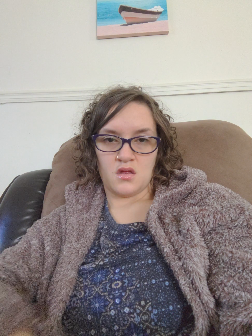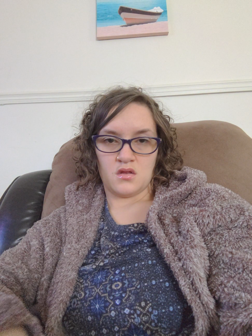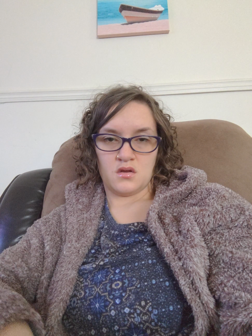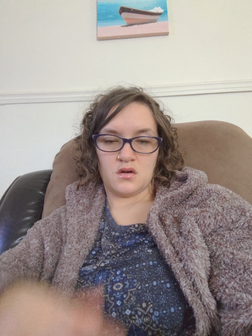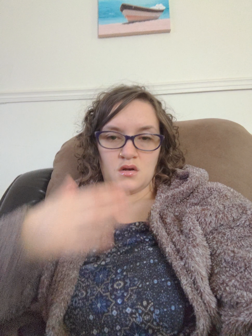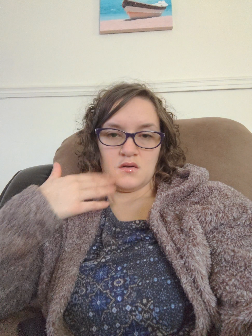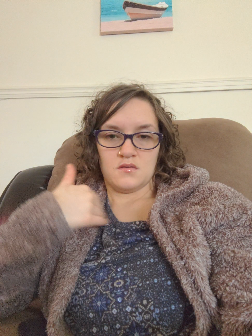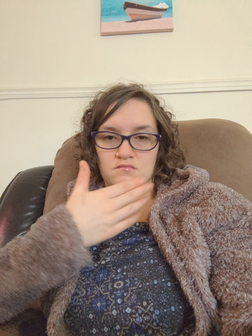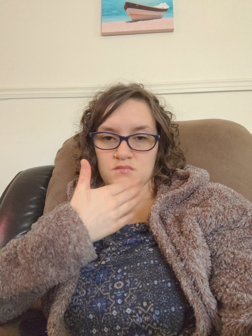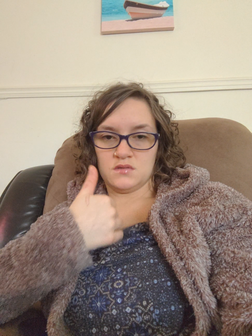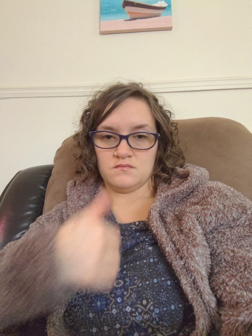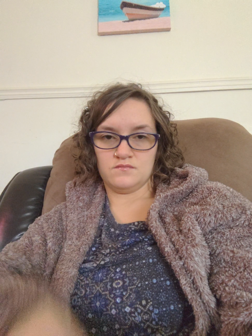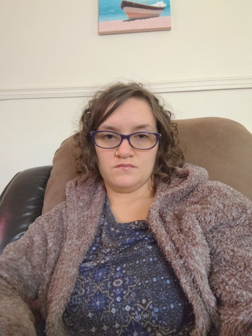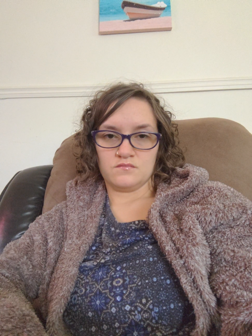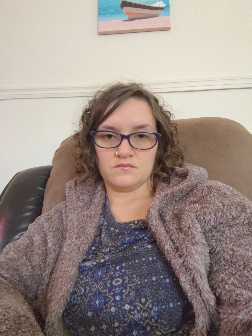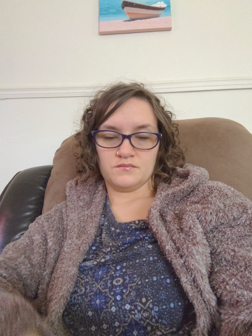napkin